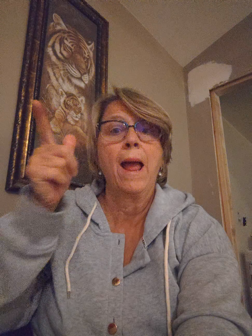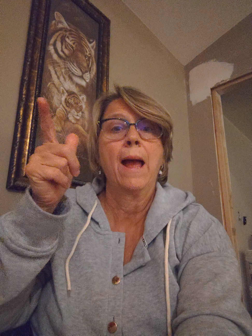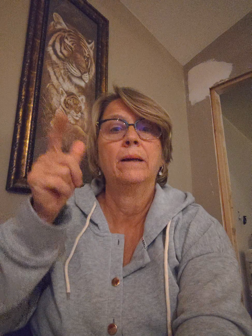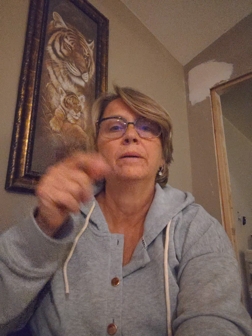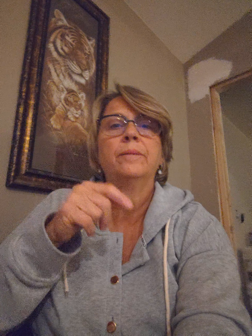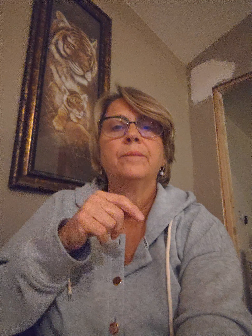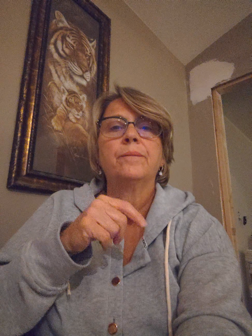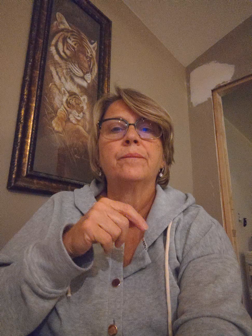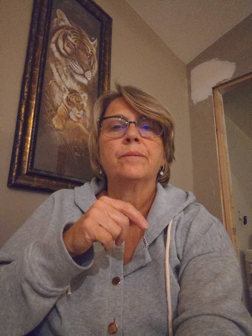wake